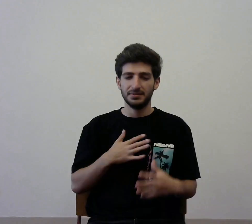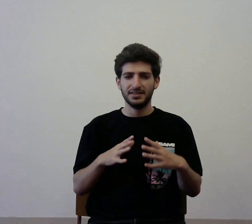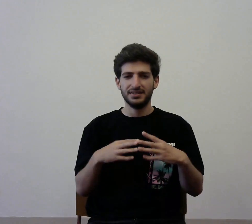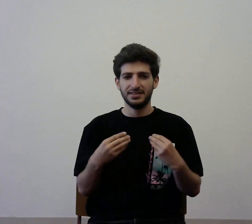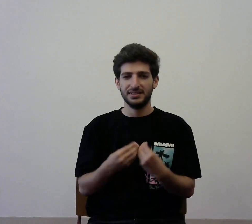ailə